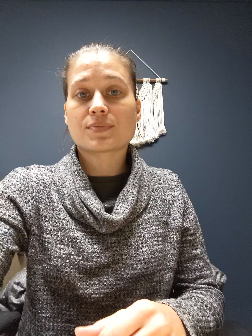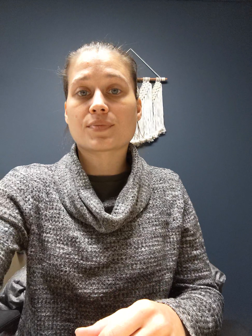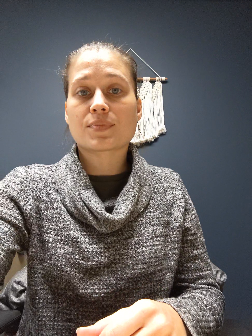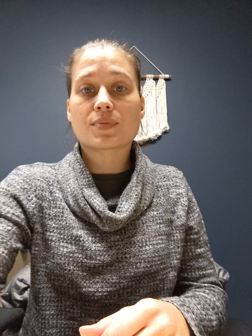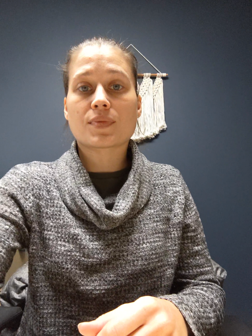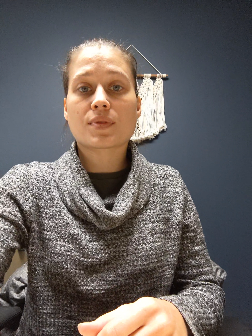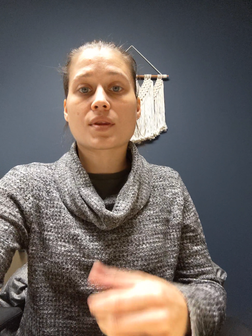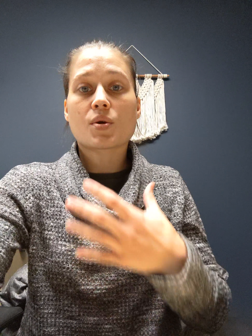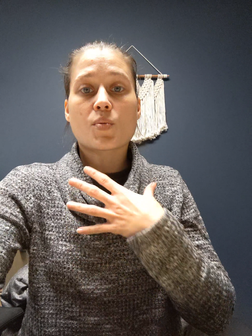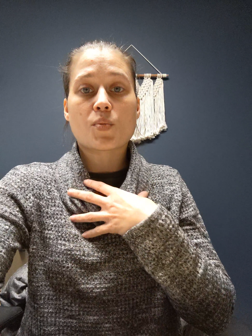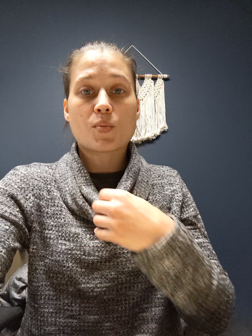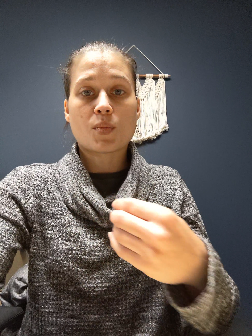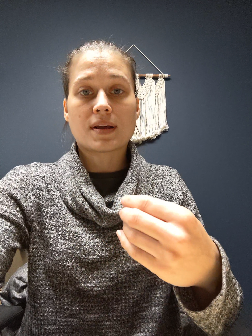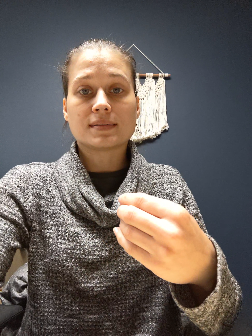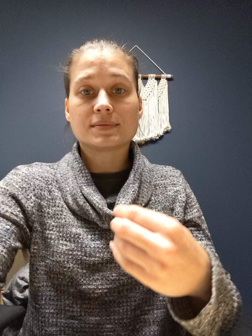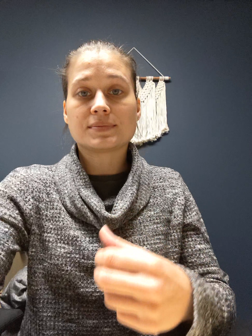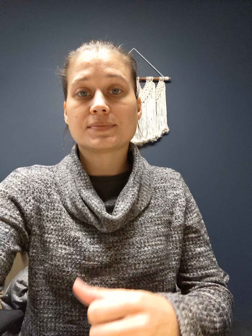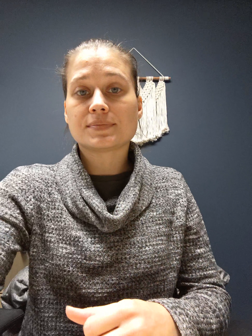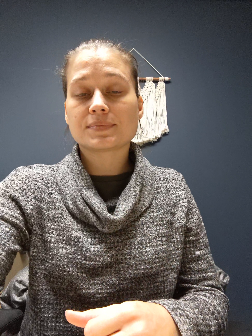white